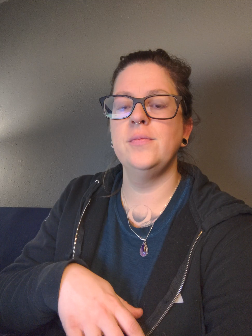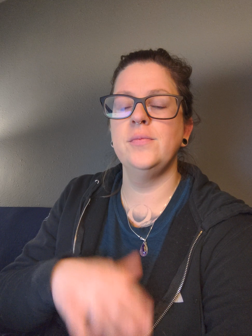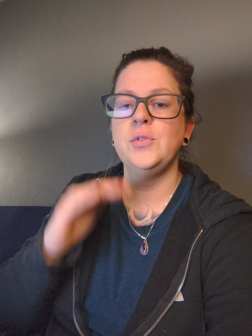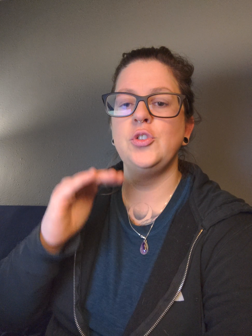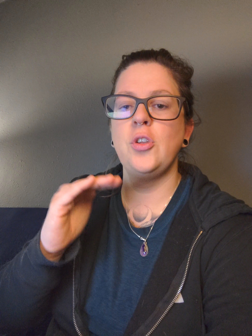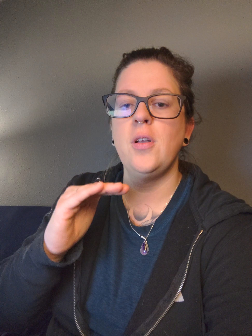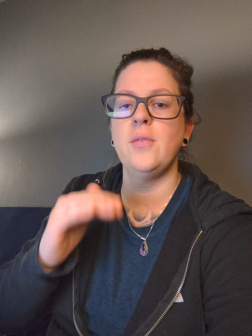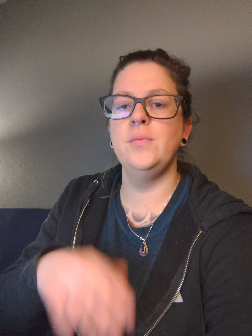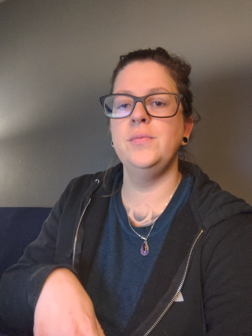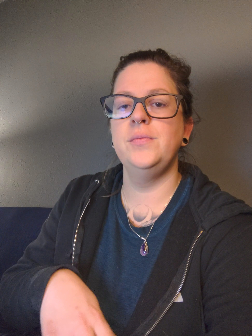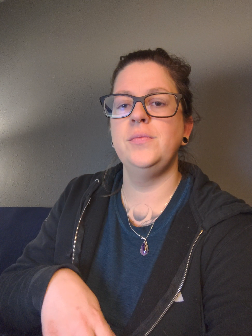child